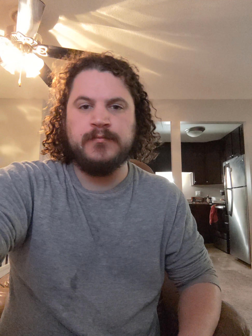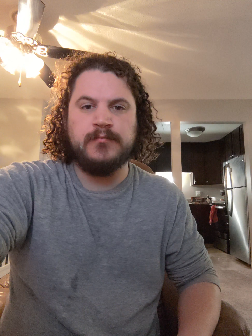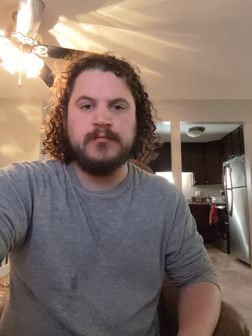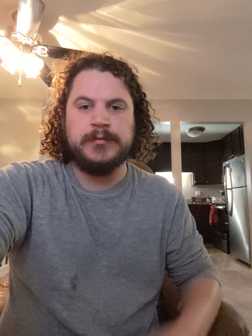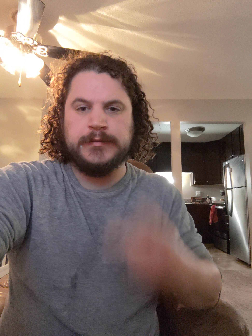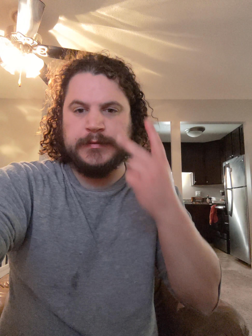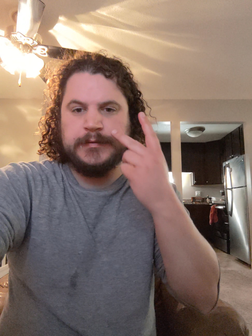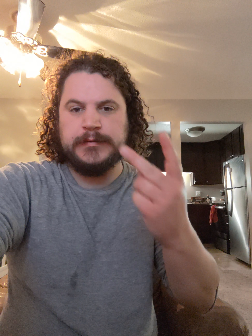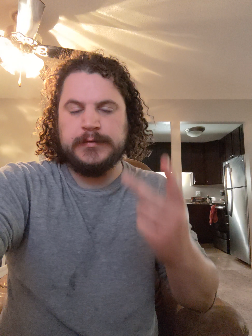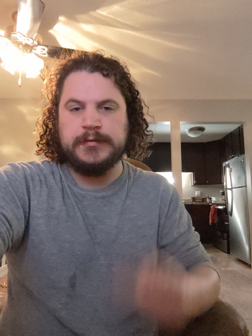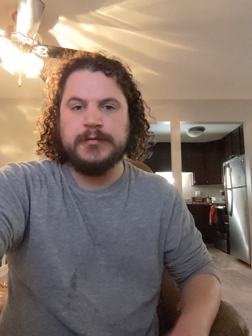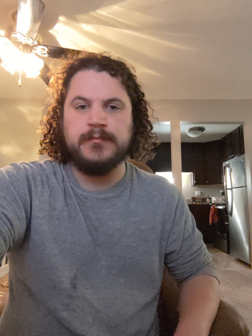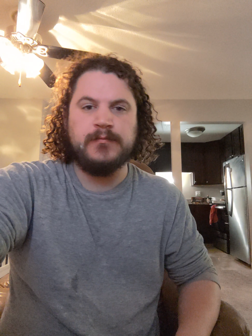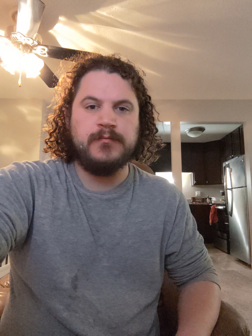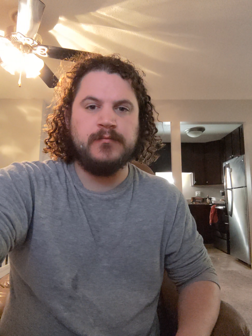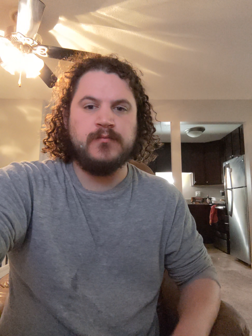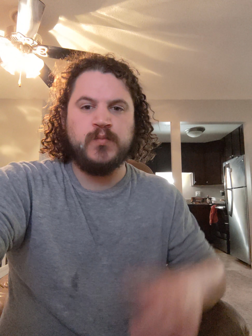see